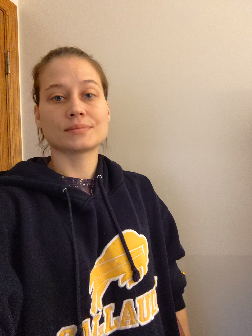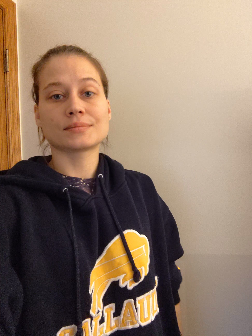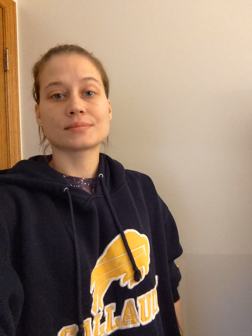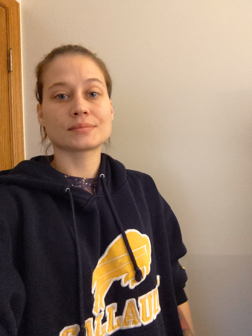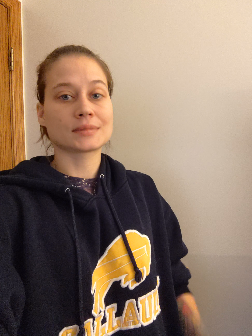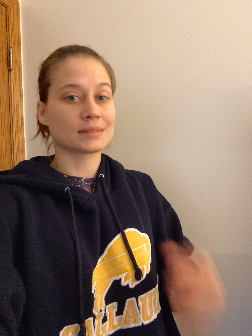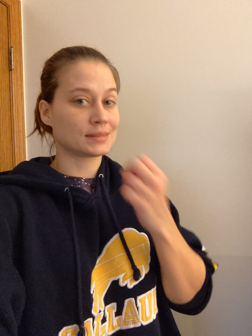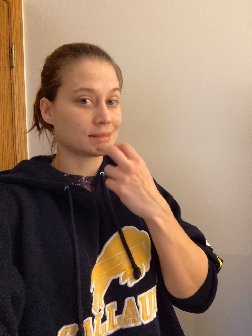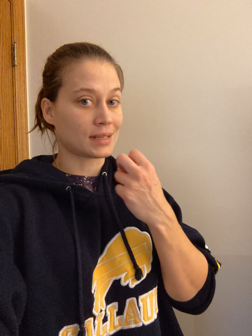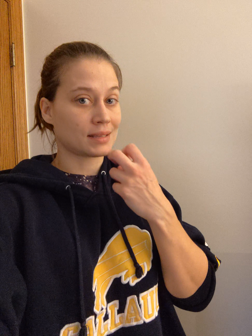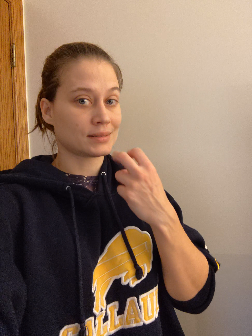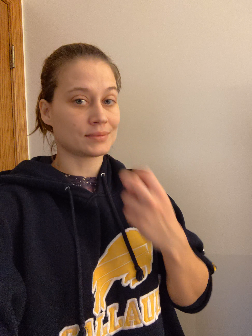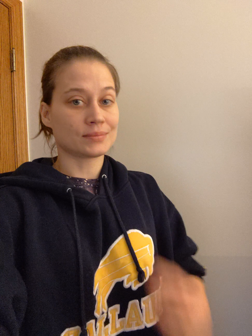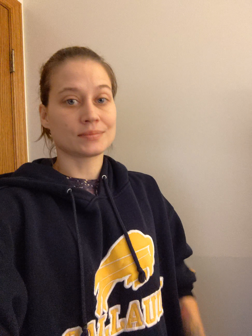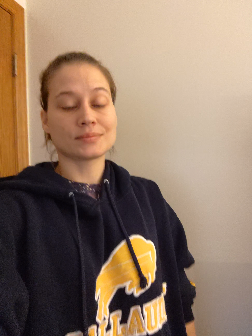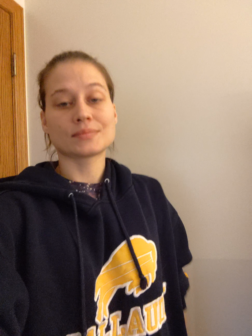snack